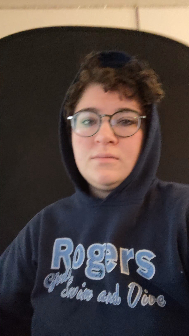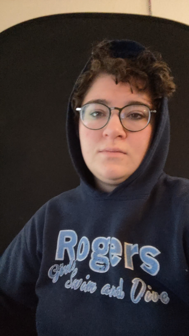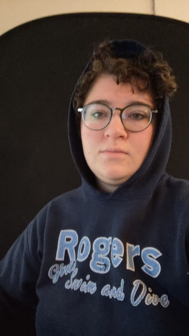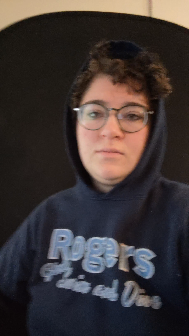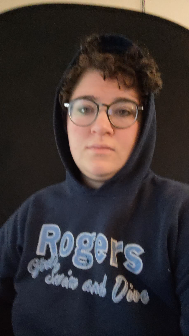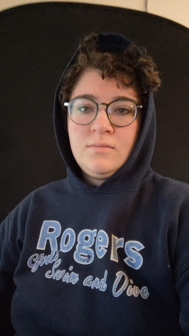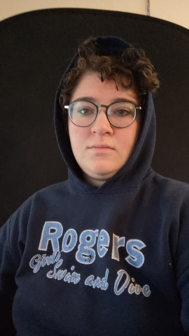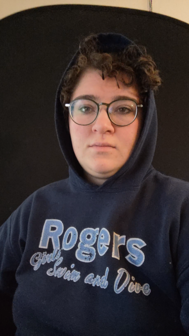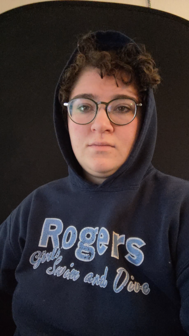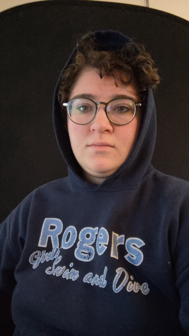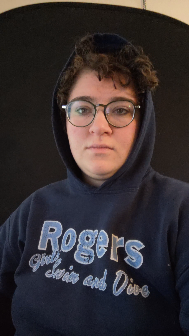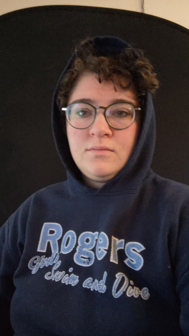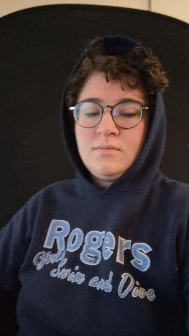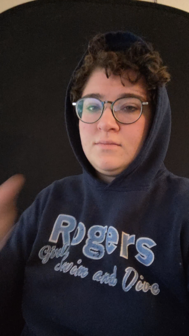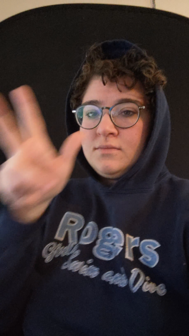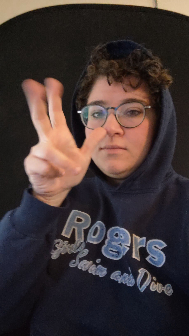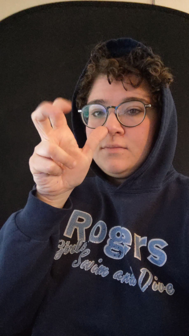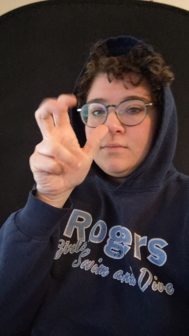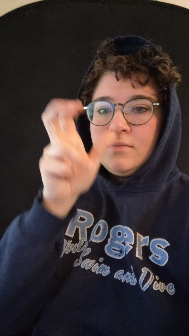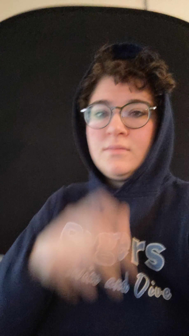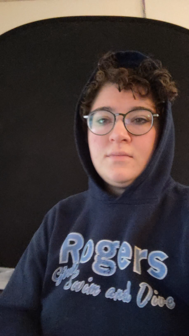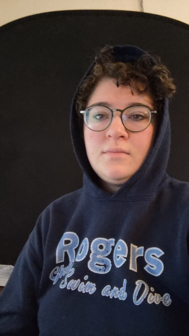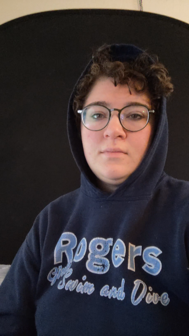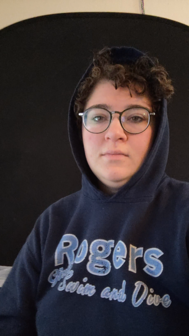ant